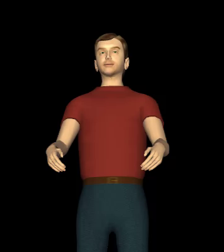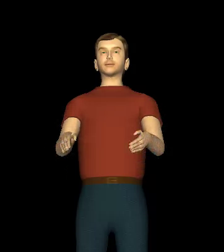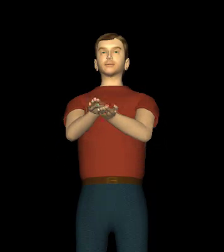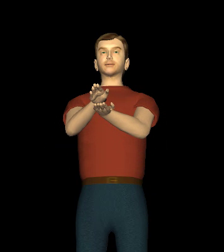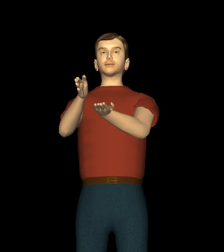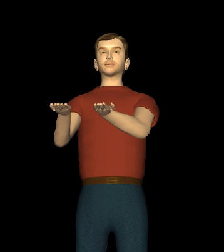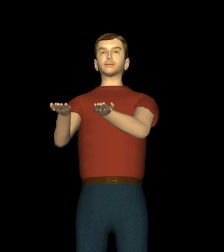نسخة